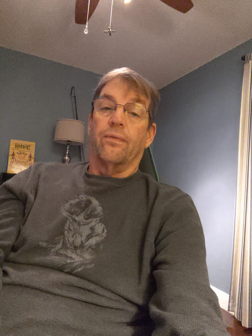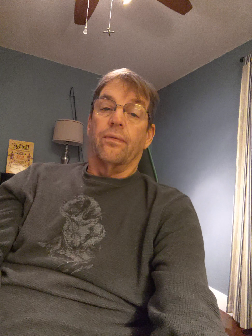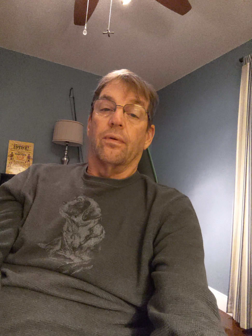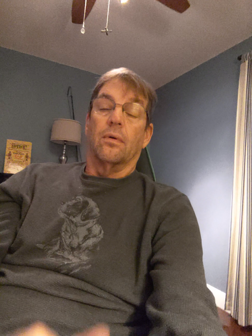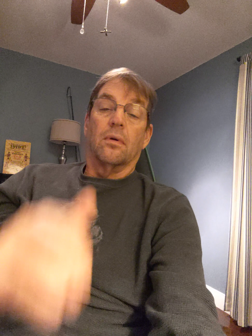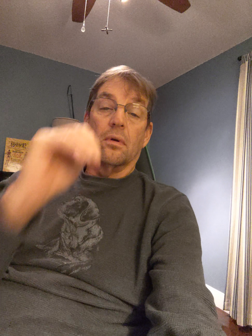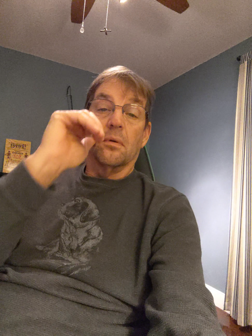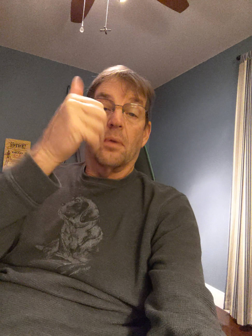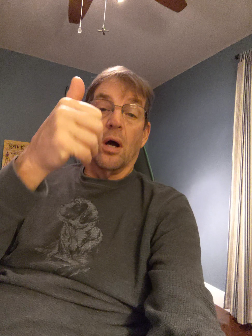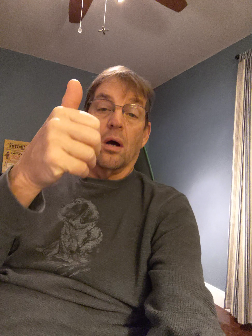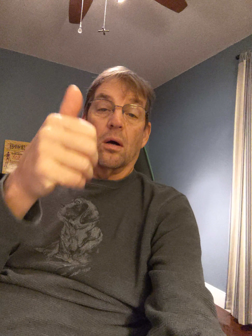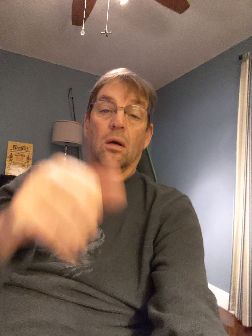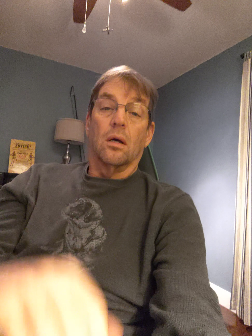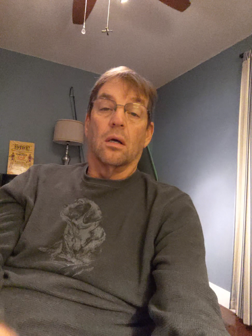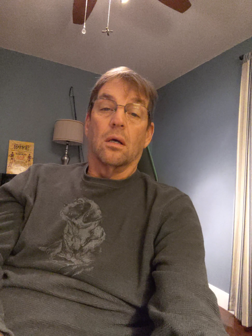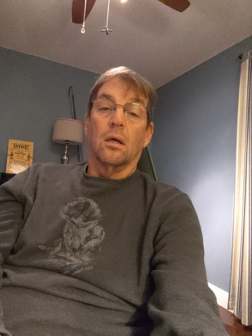tomorrow